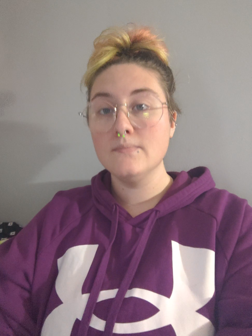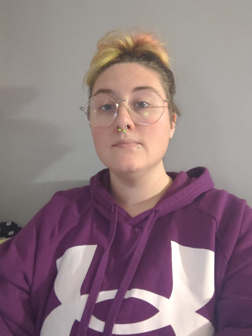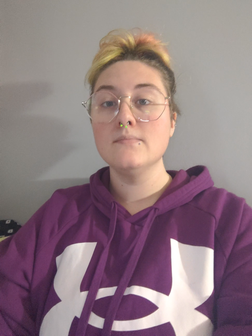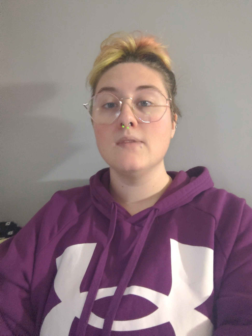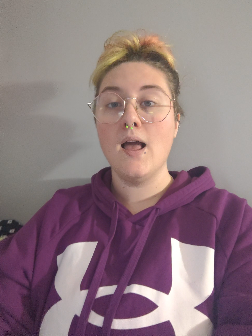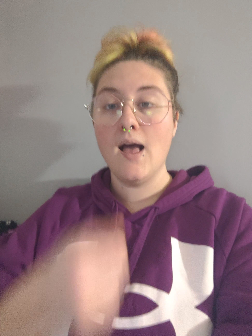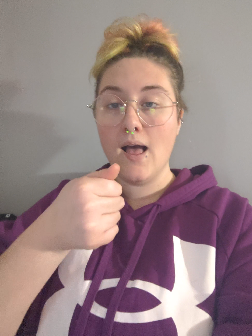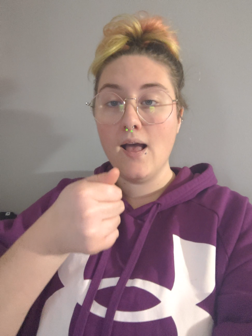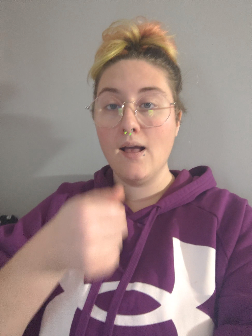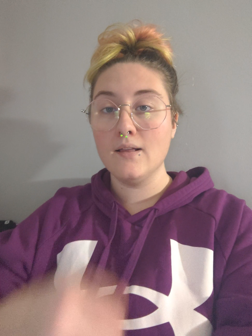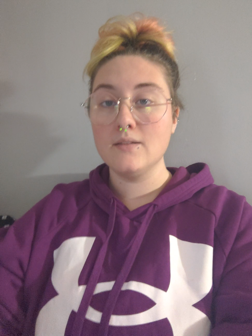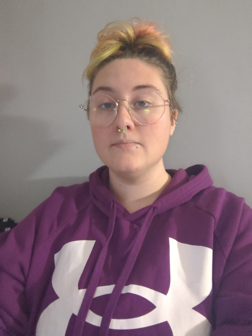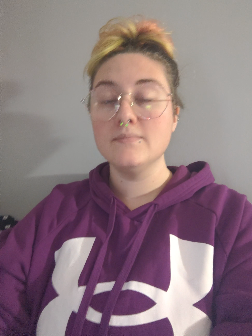hide